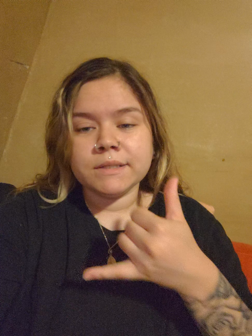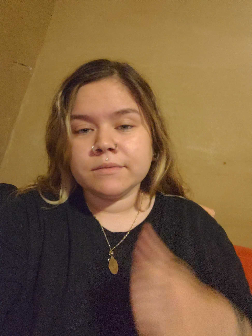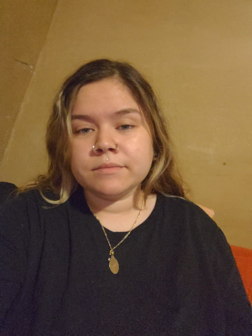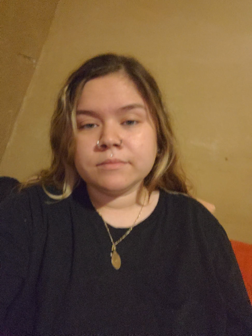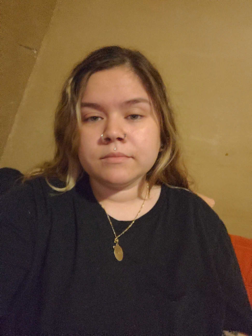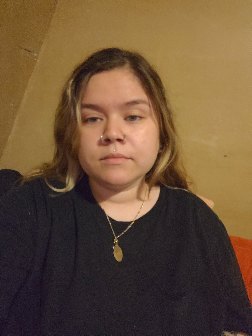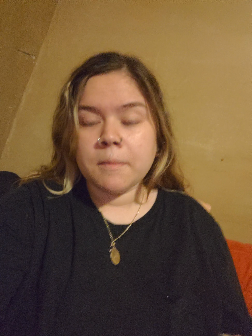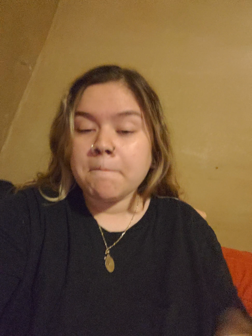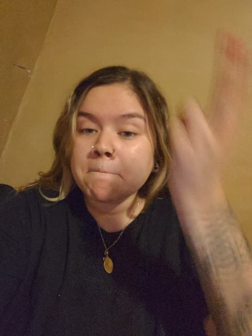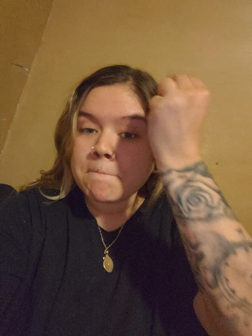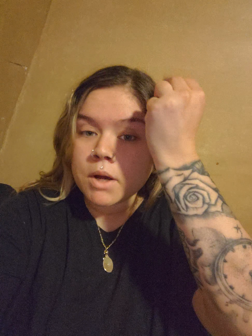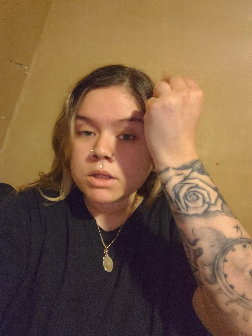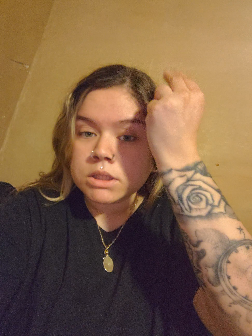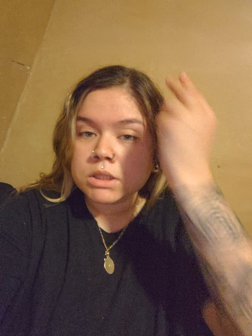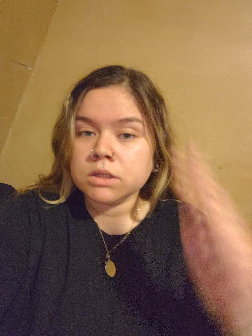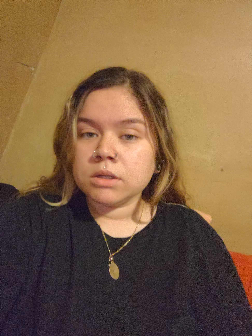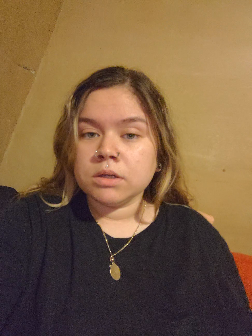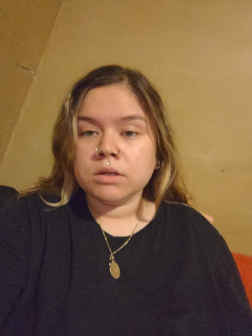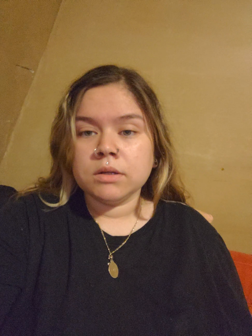bunny